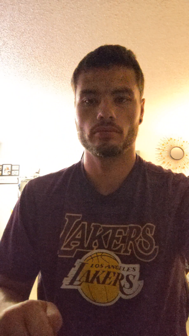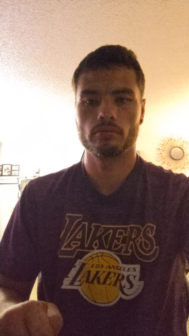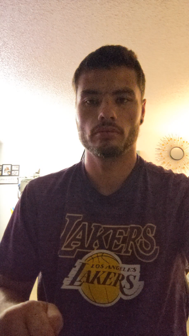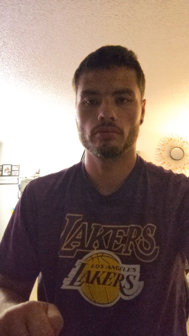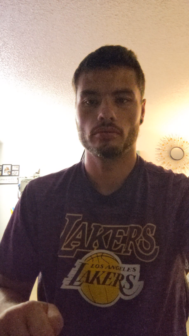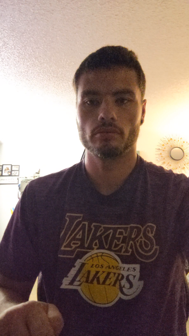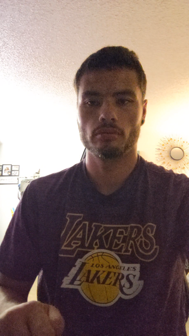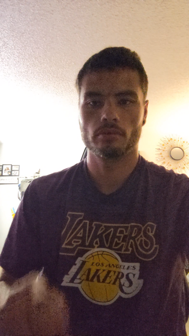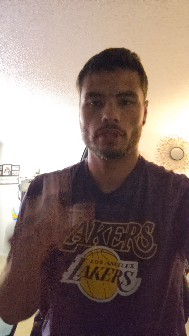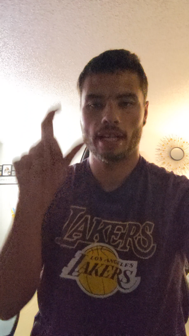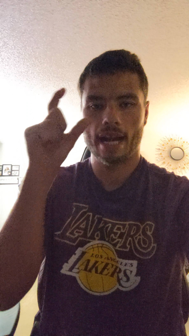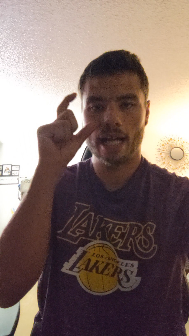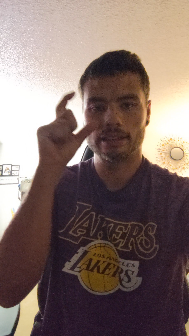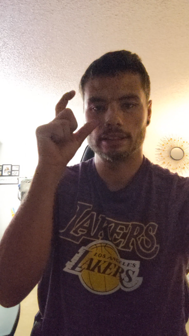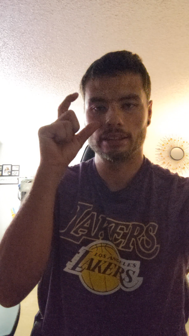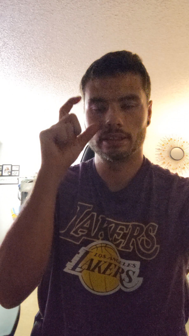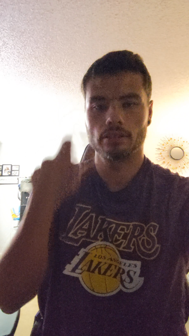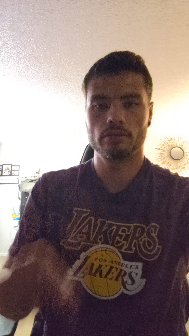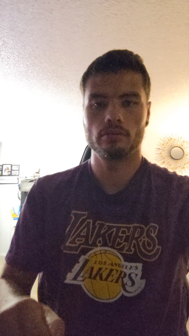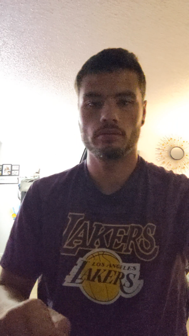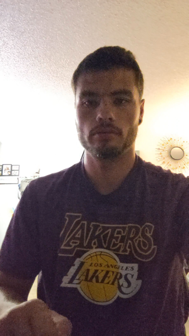glasses